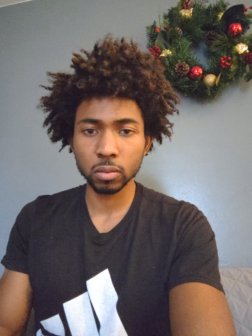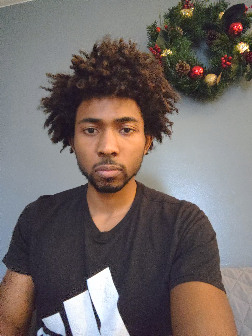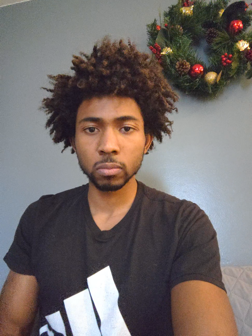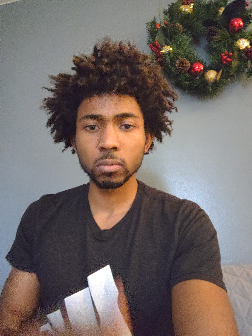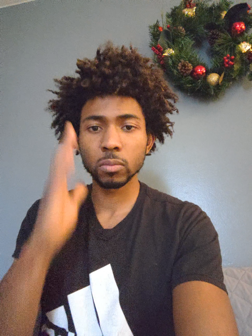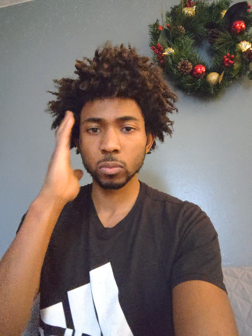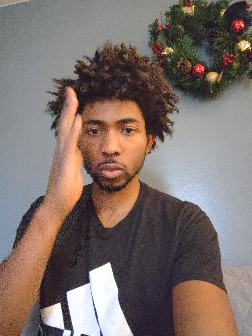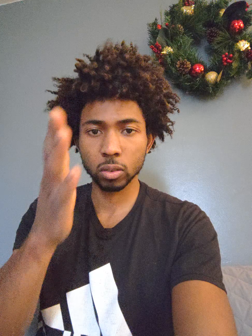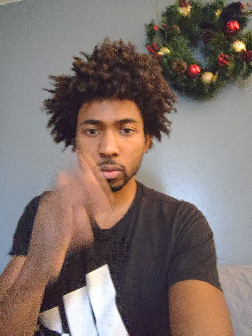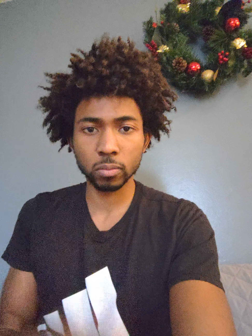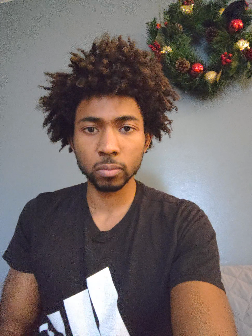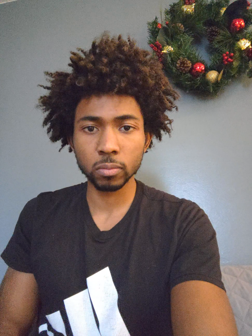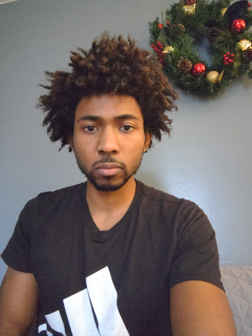will